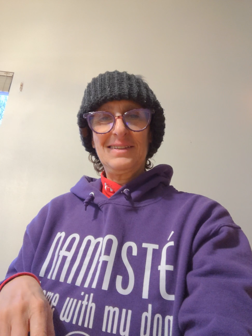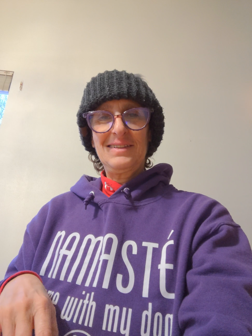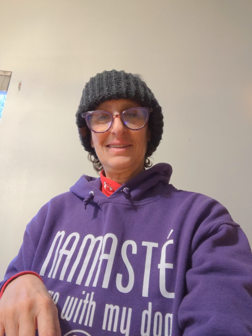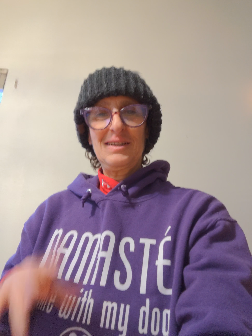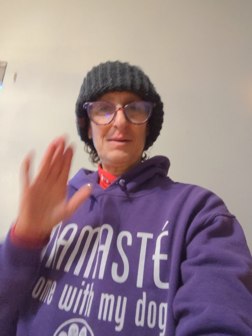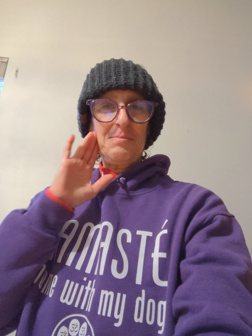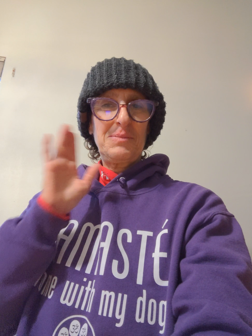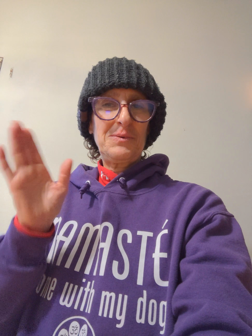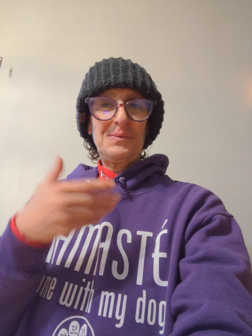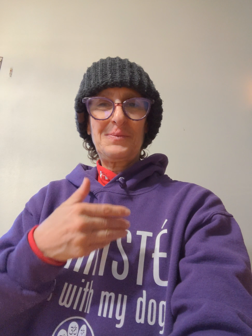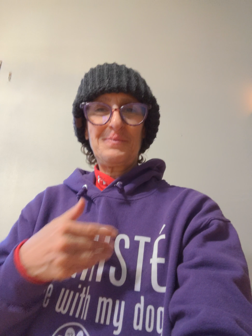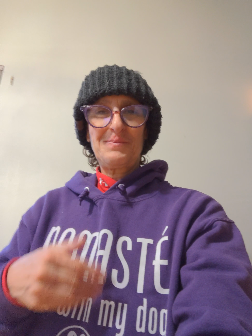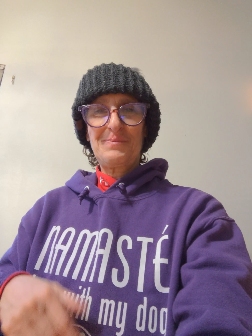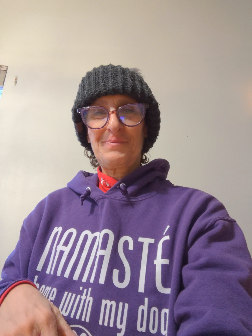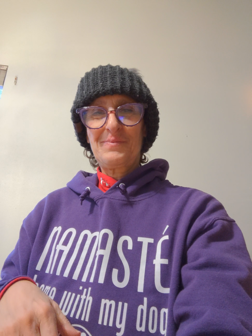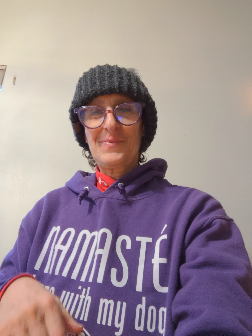bedroom